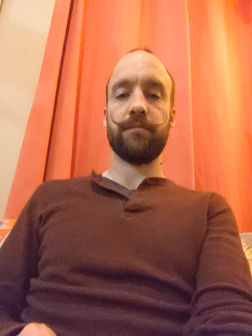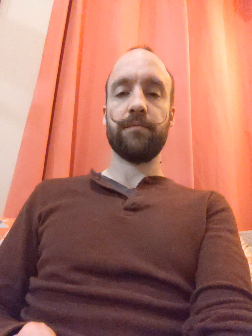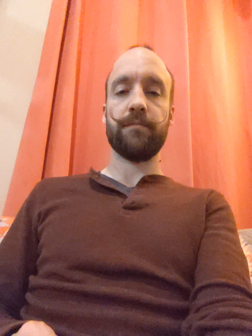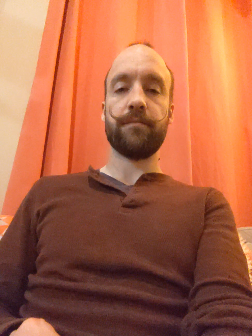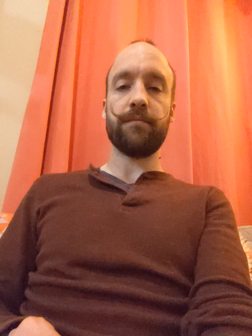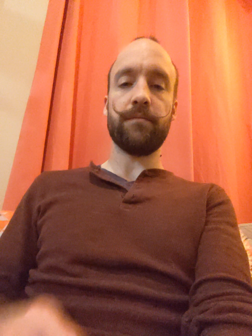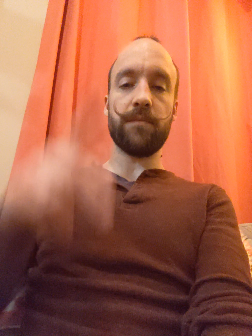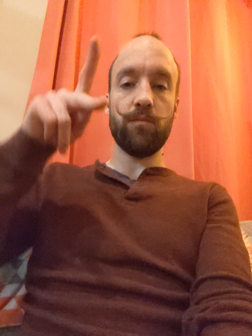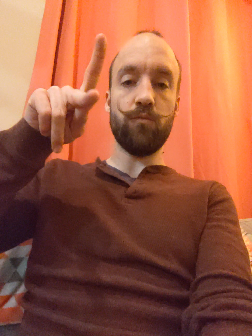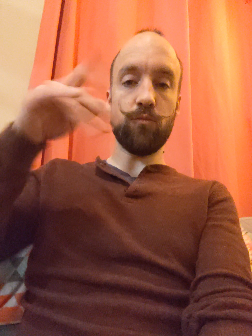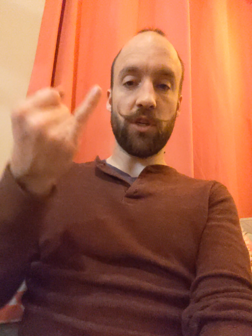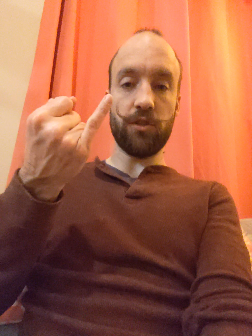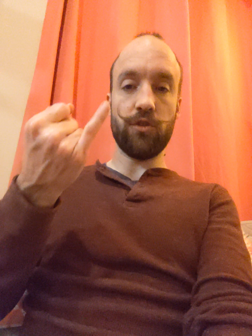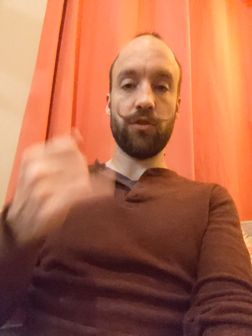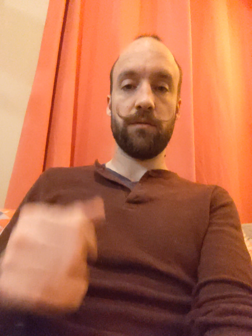pajamas